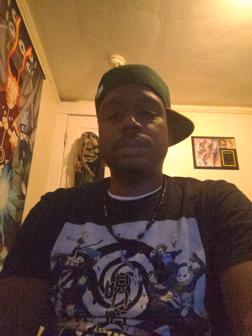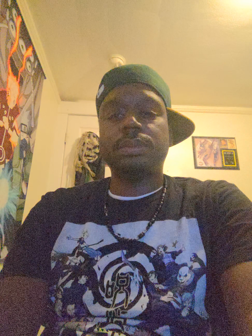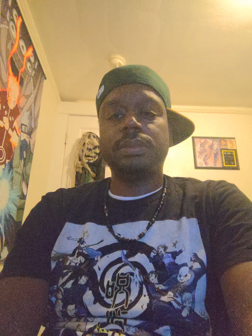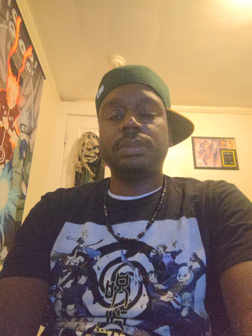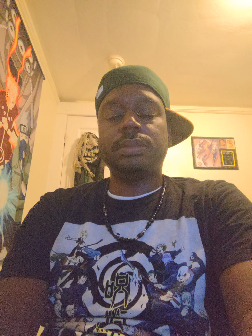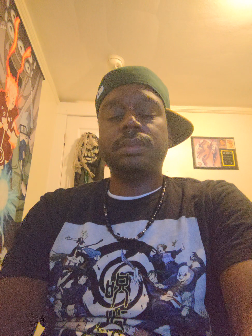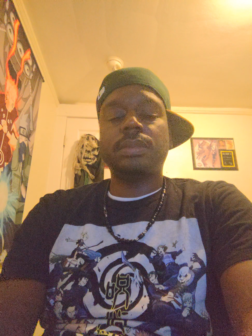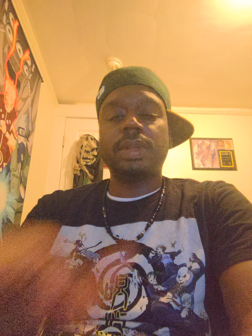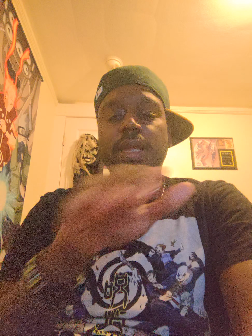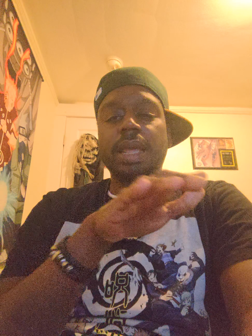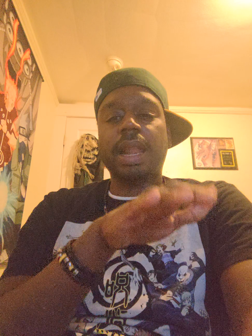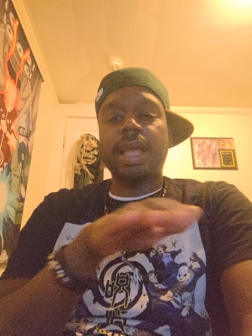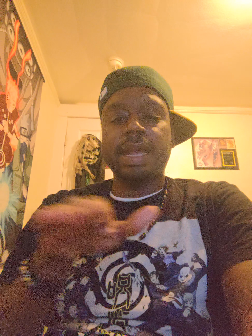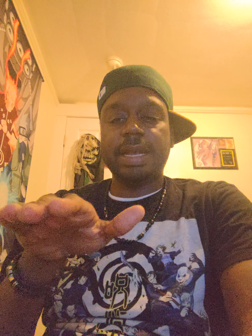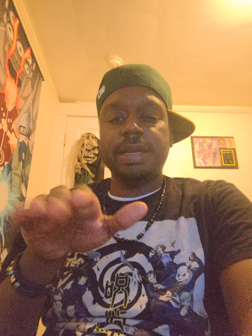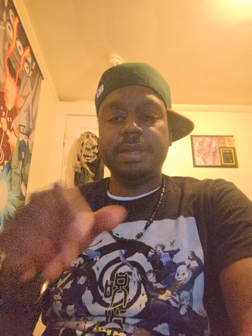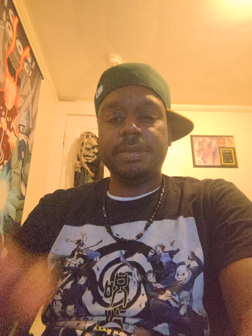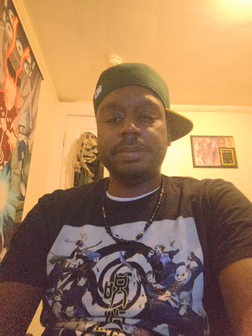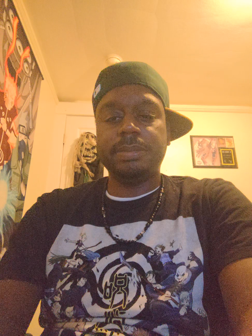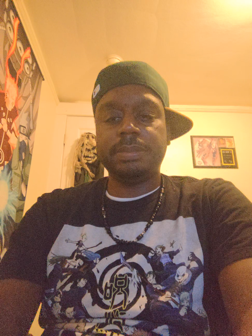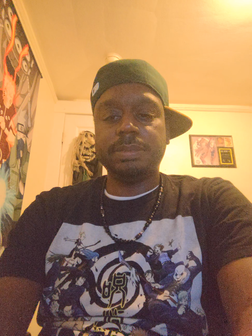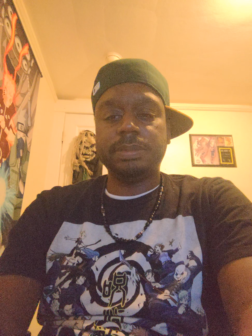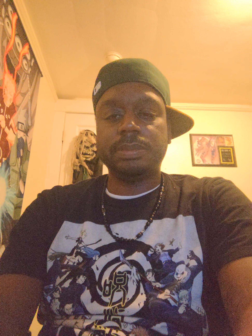clean